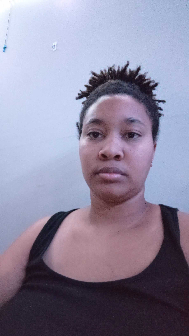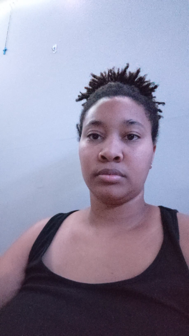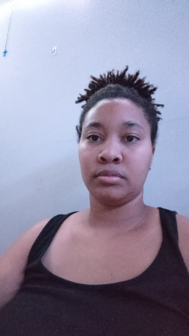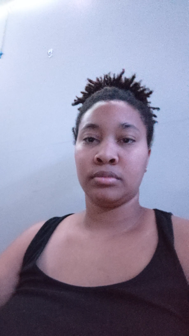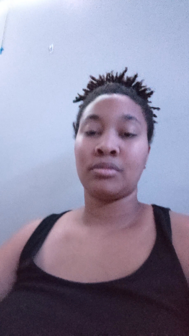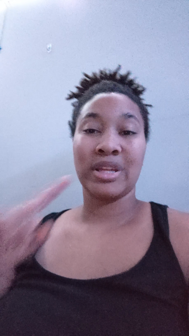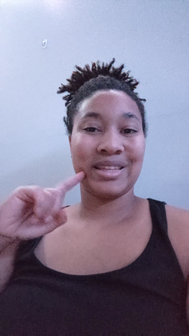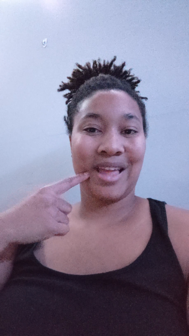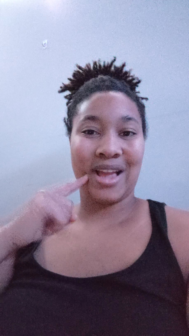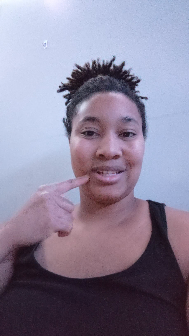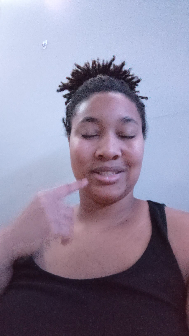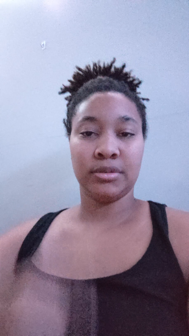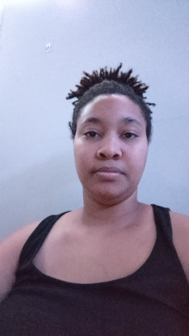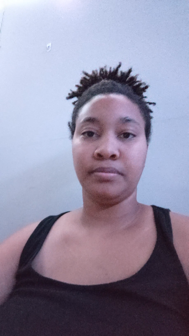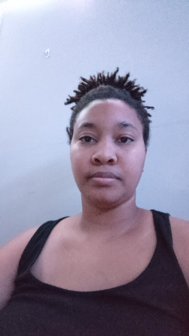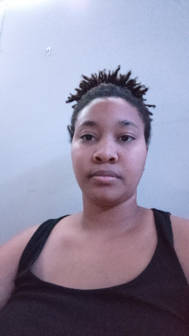candy